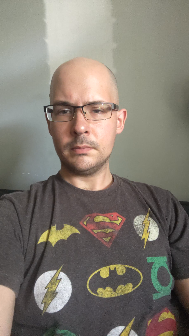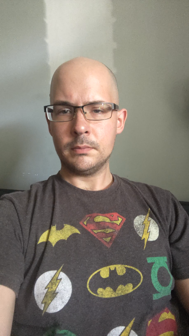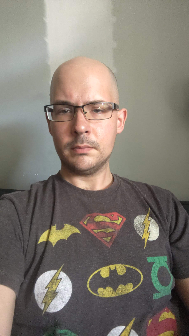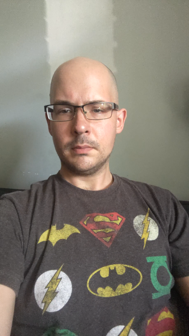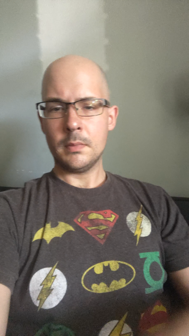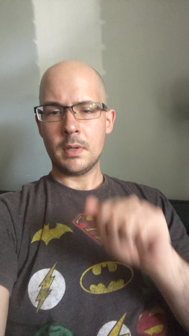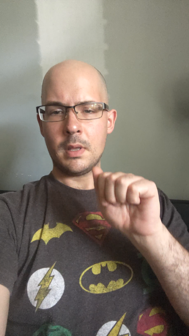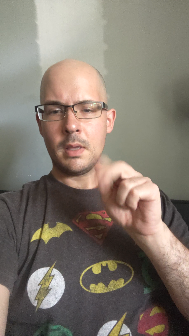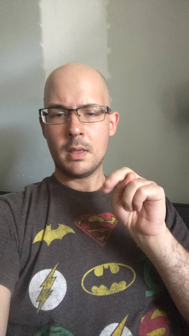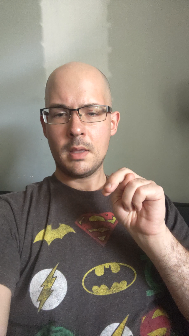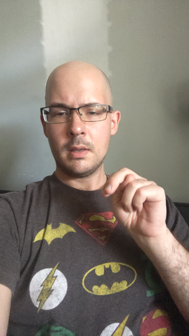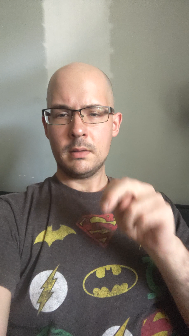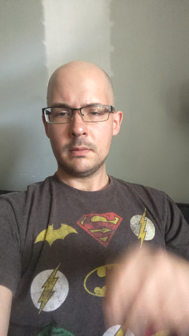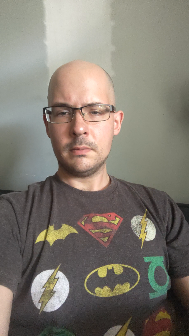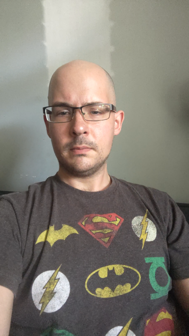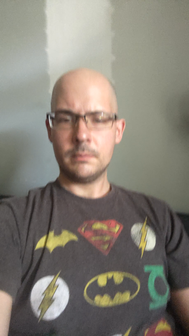an